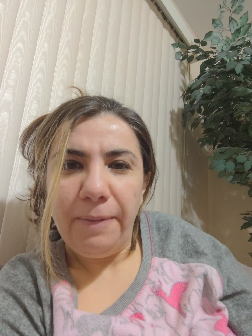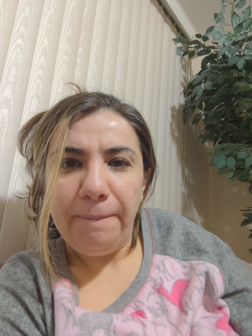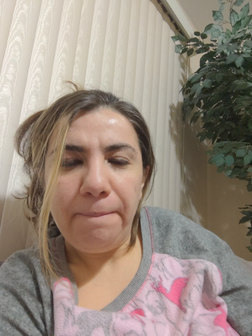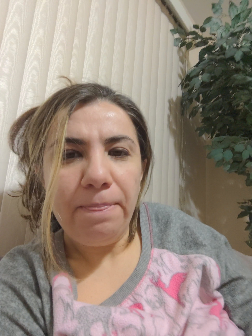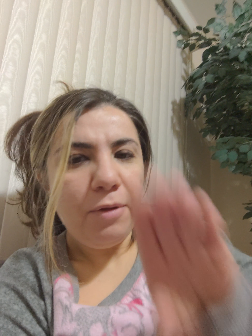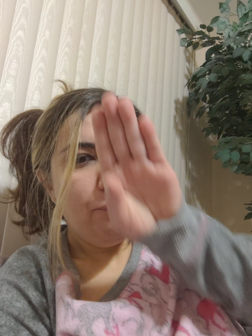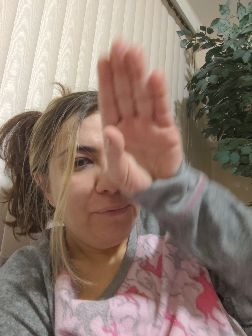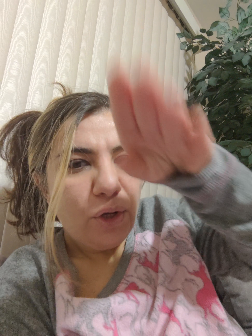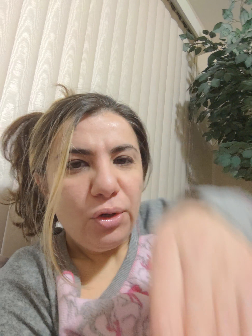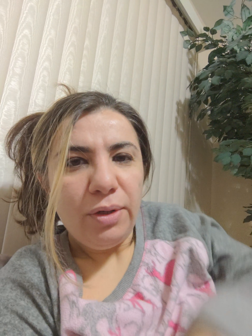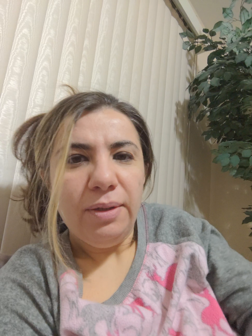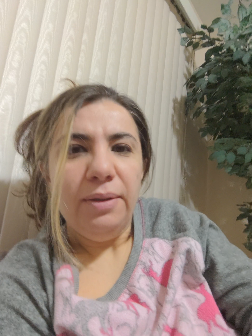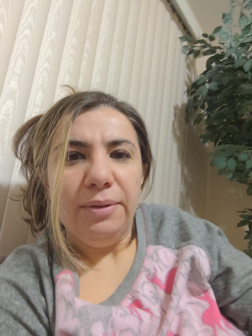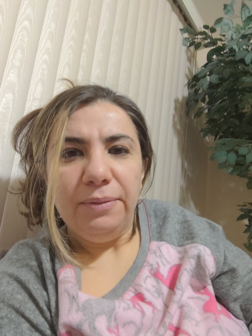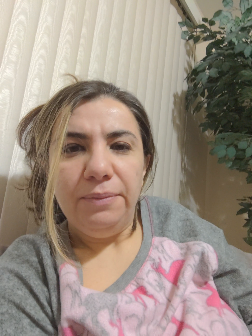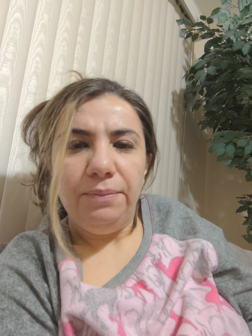elephant